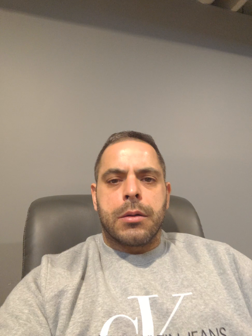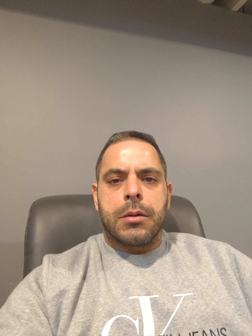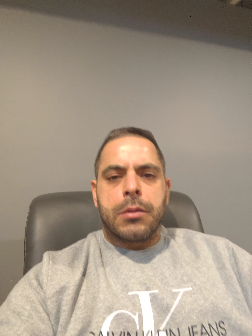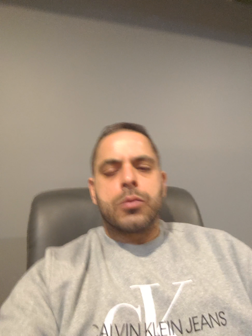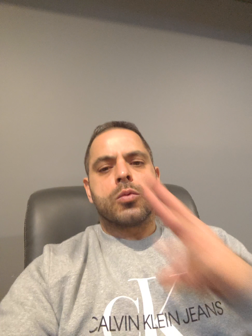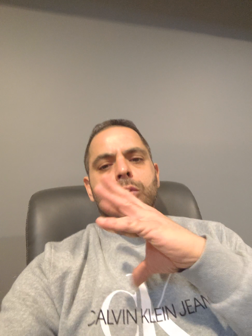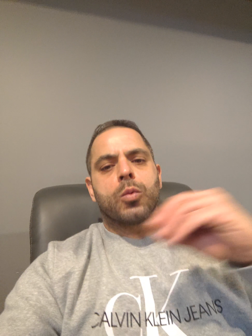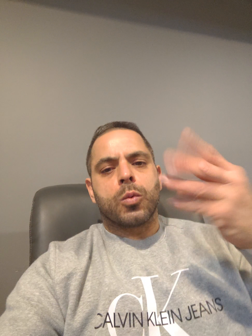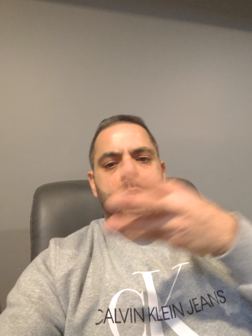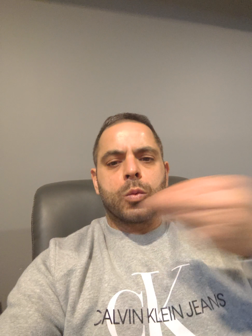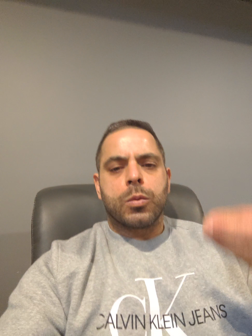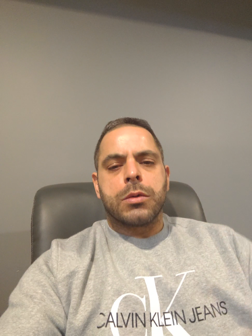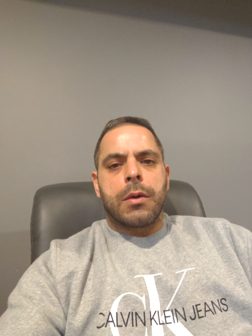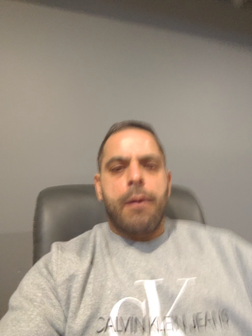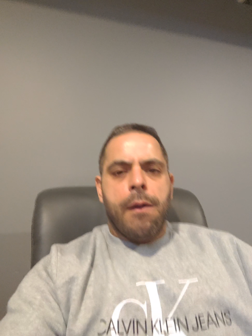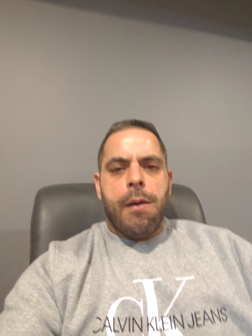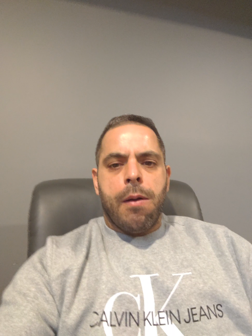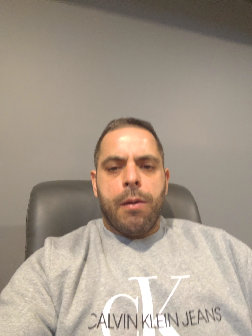story